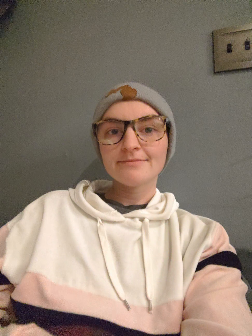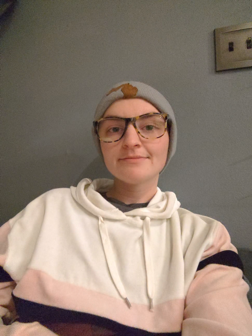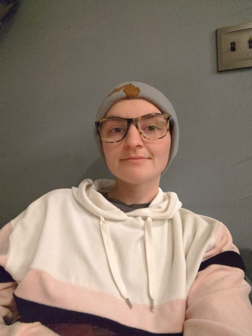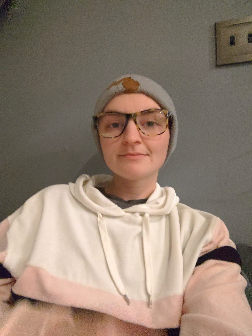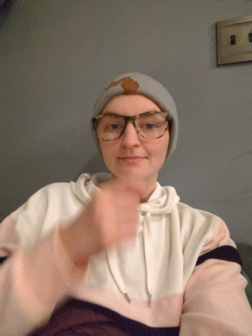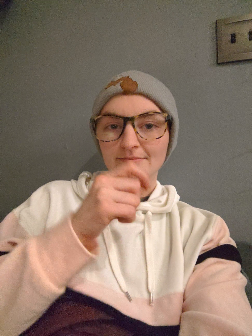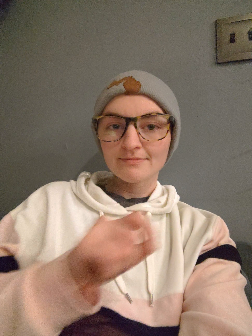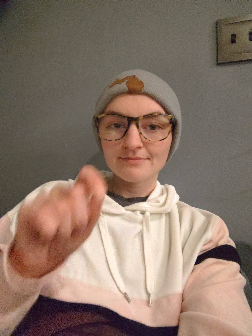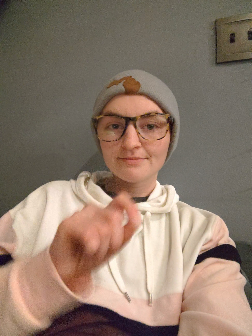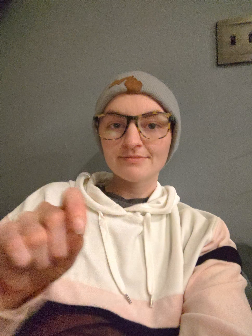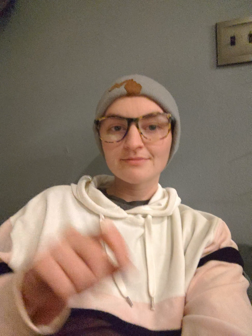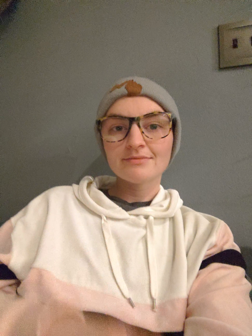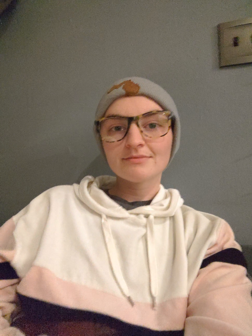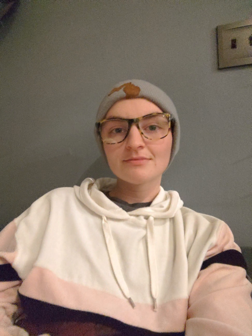pencil